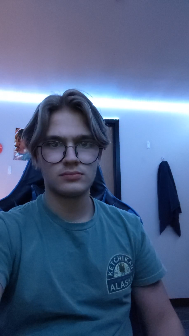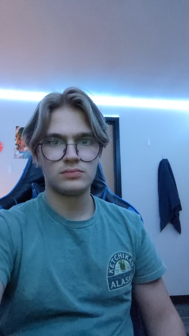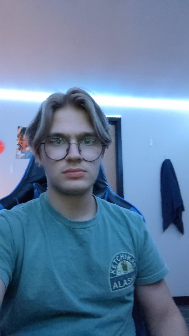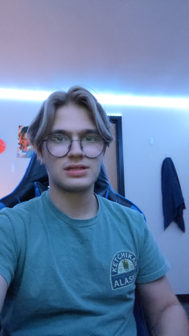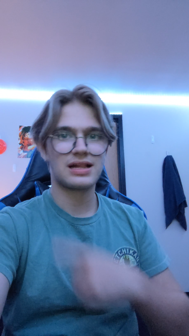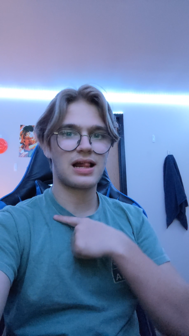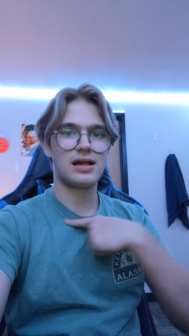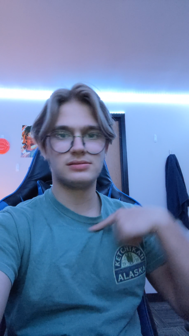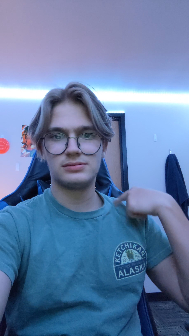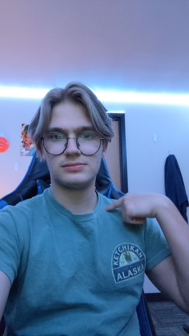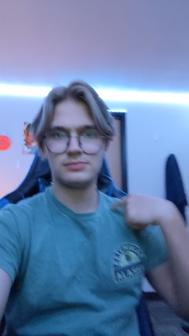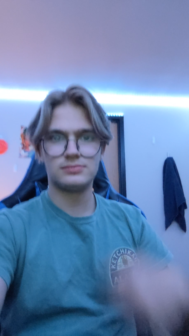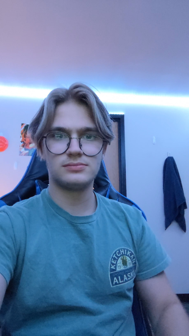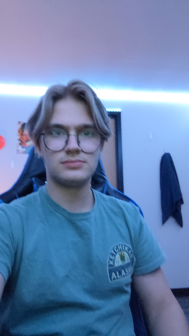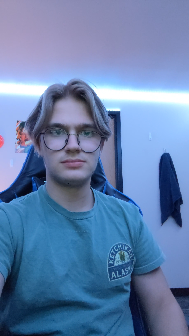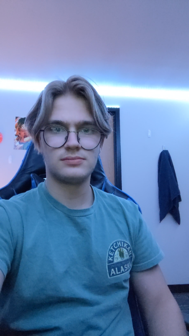necklace